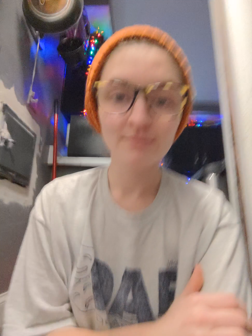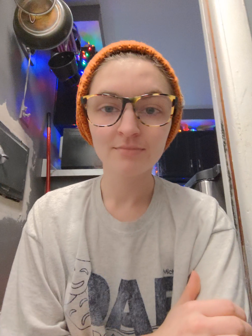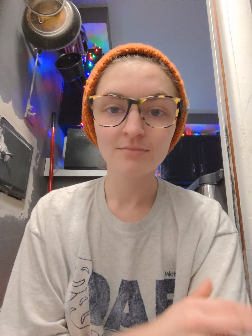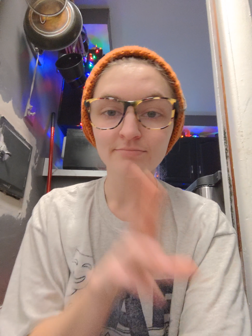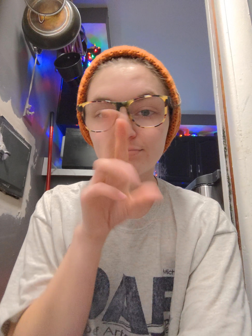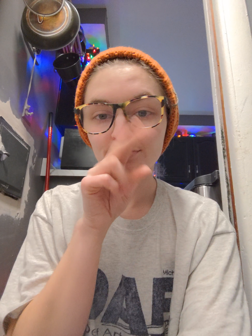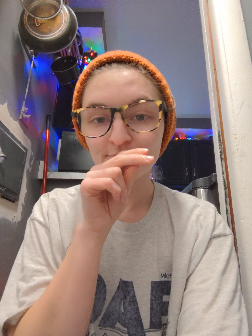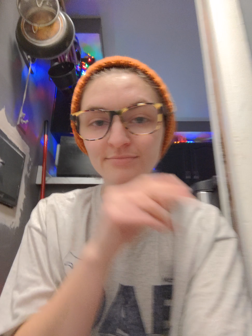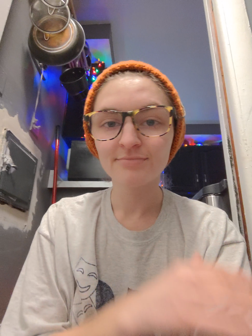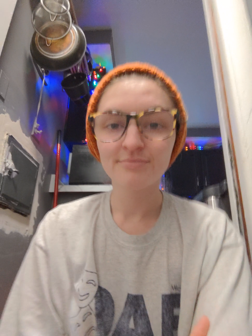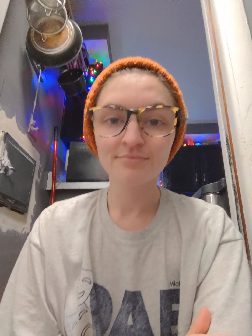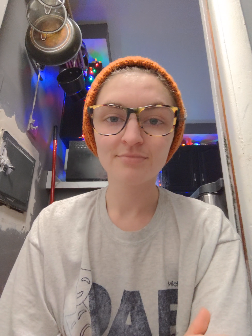duck